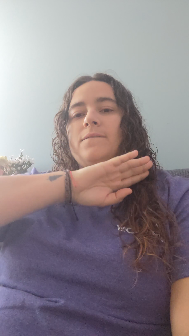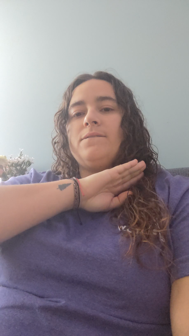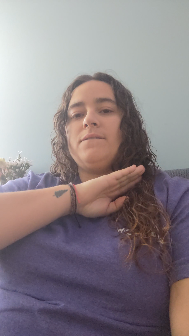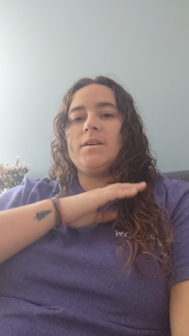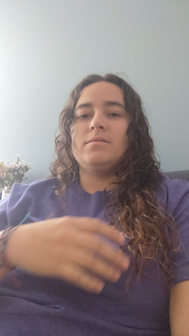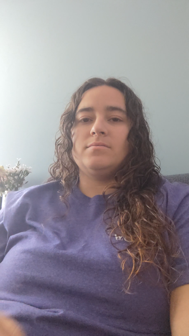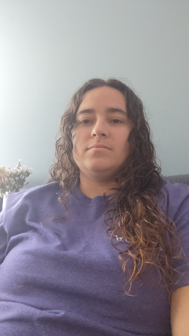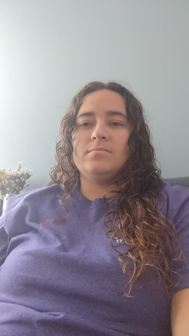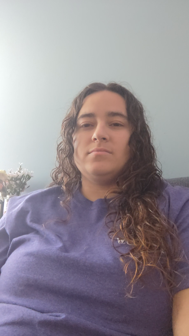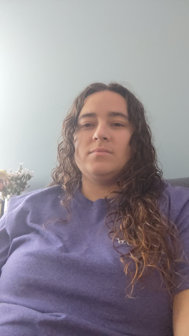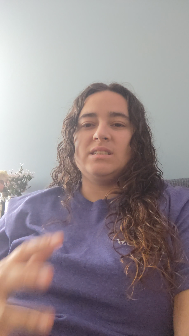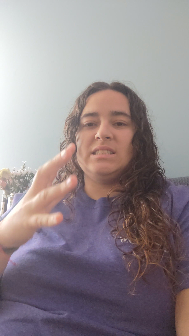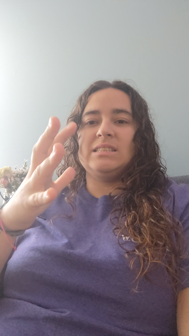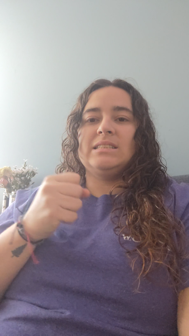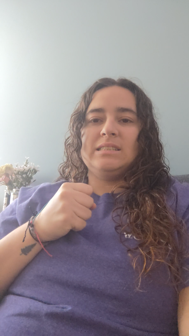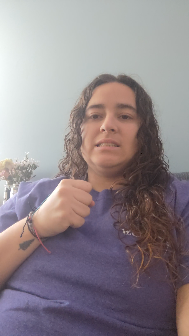get